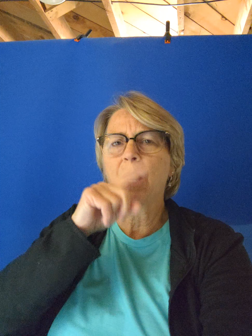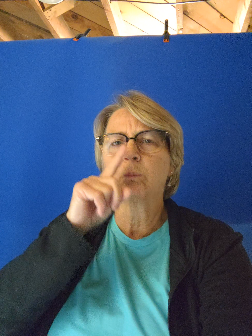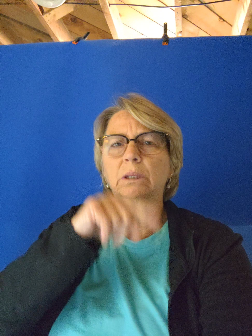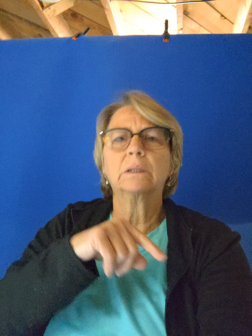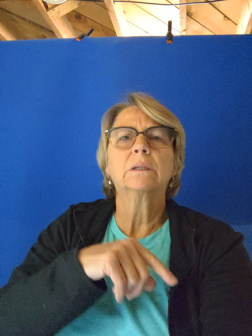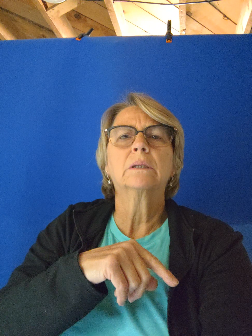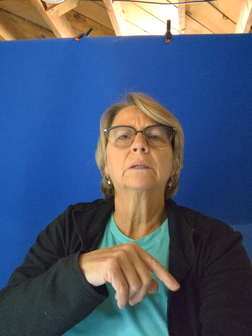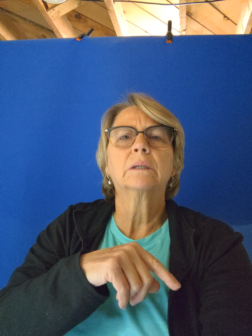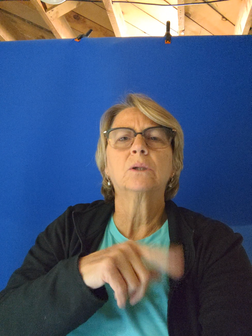mouse